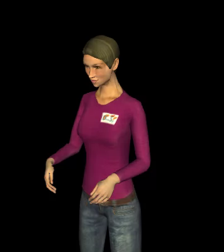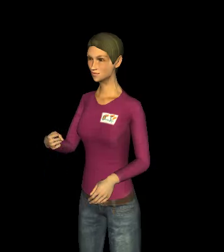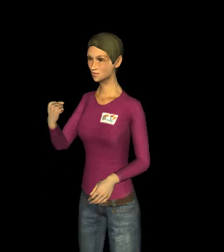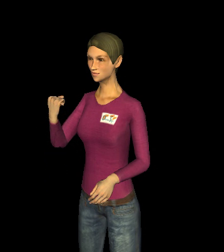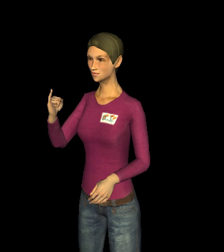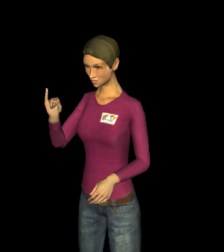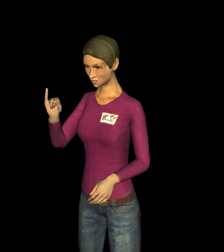إذا